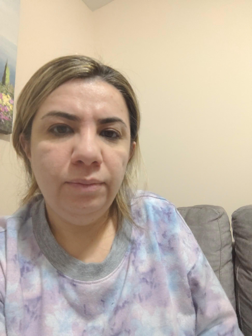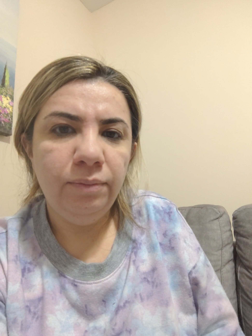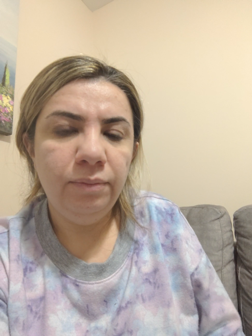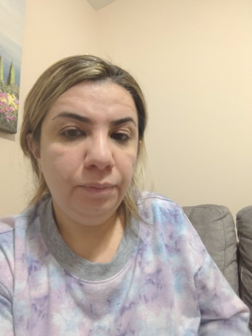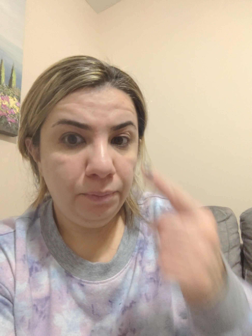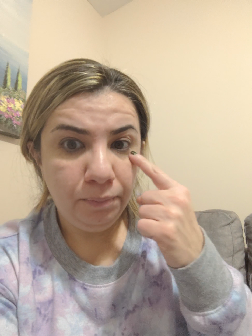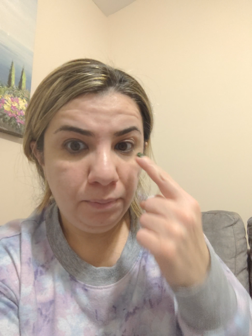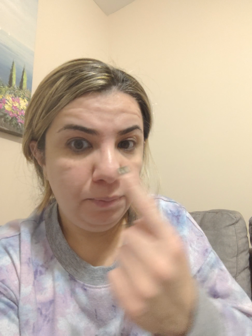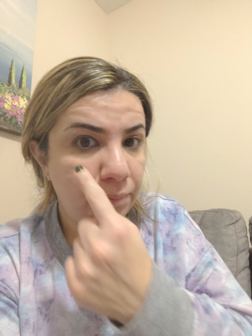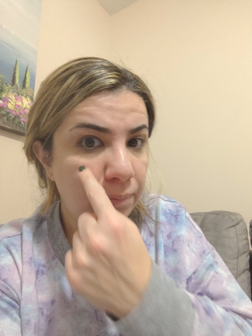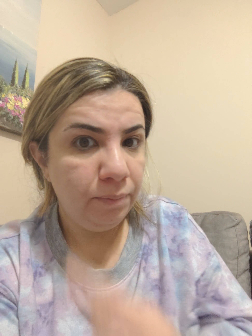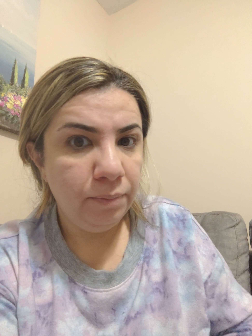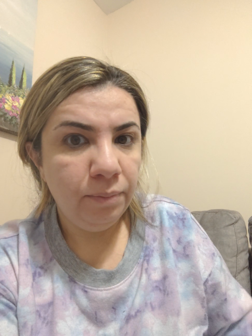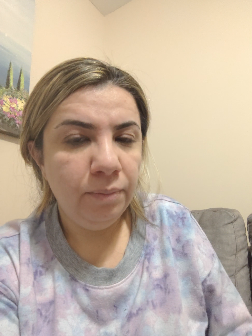eye